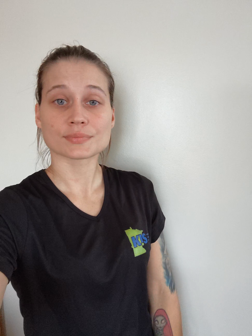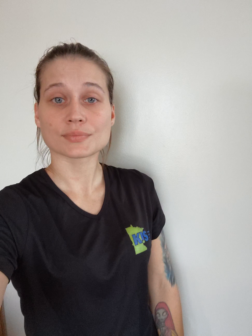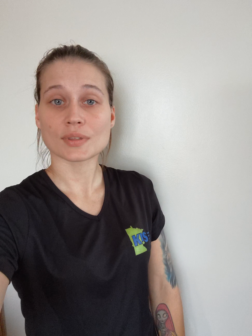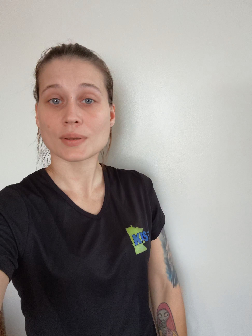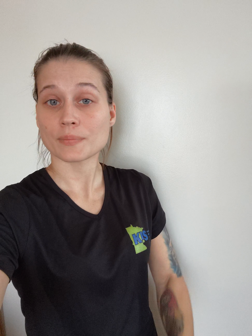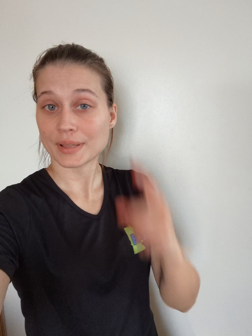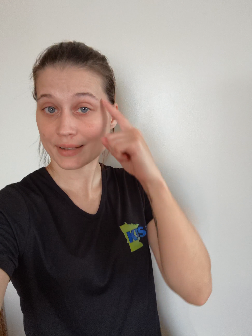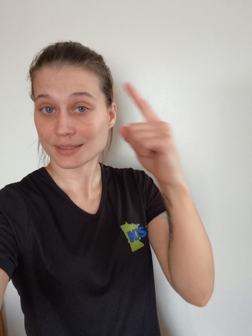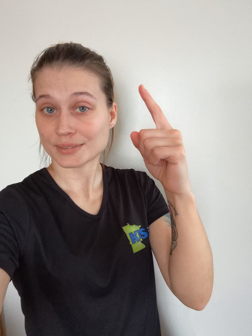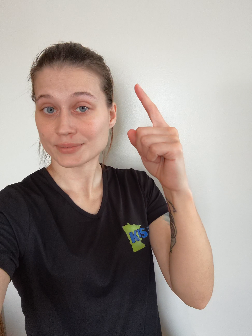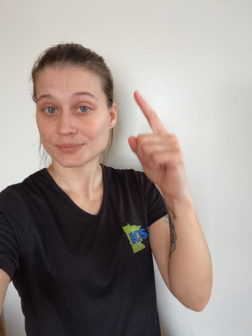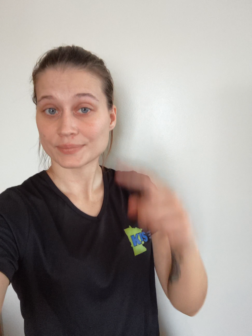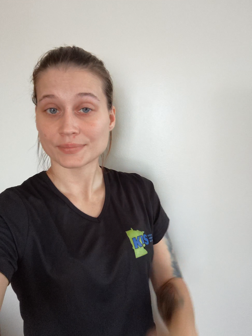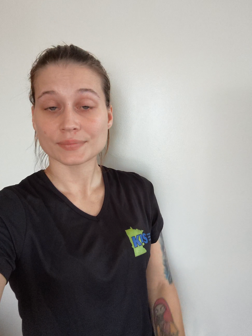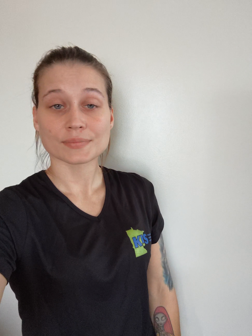penny